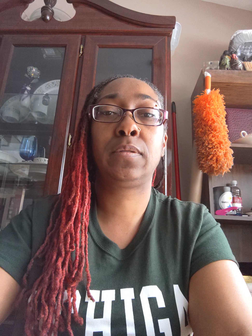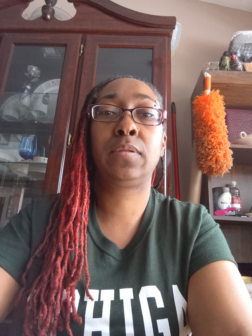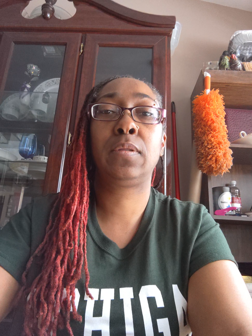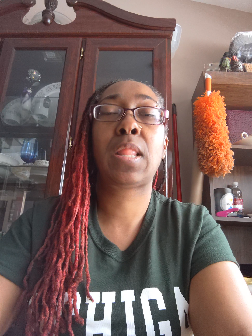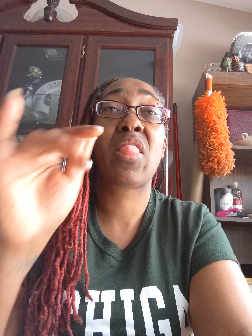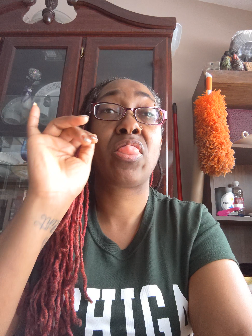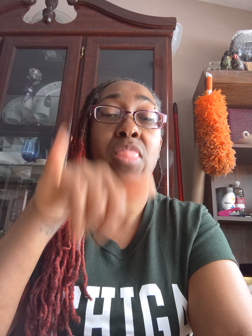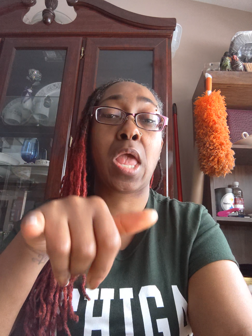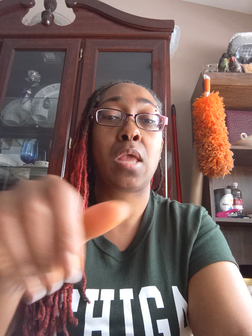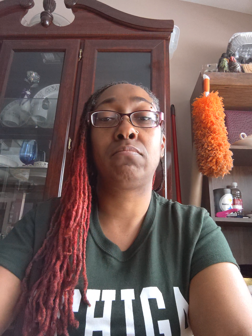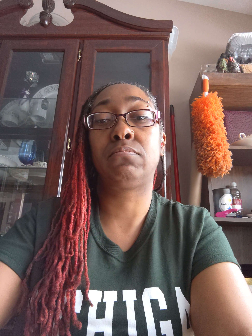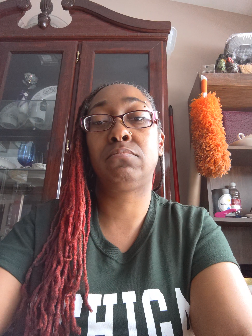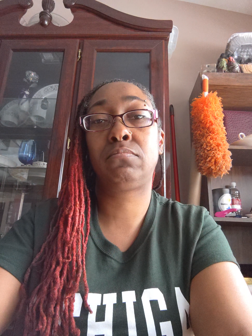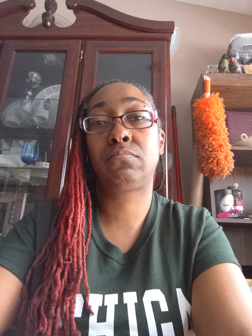that